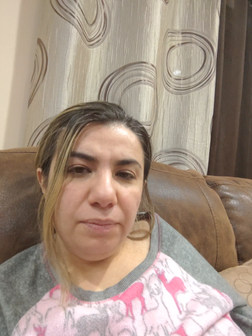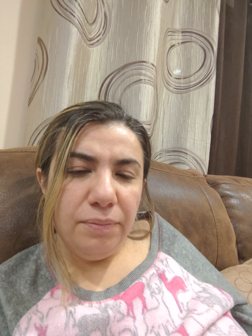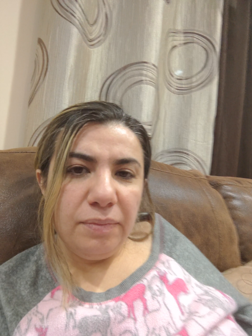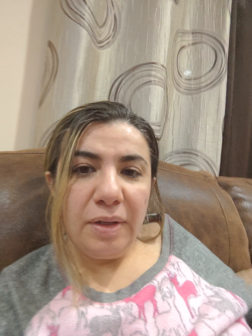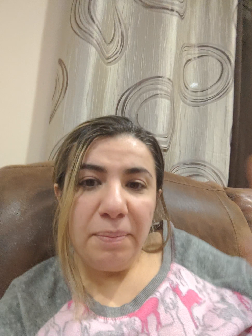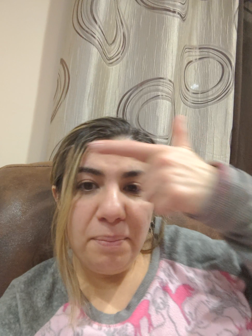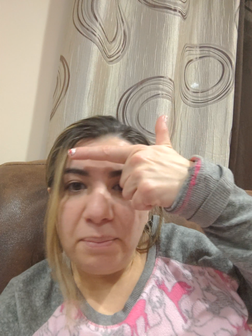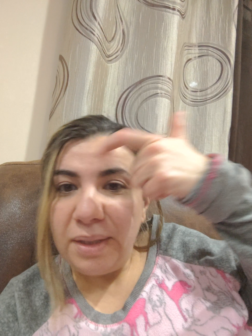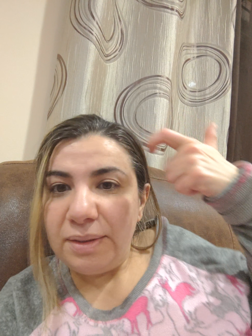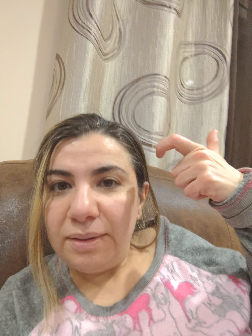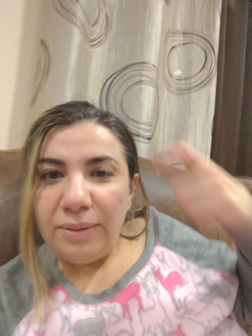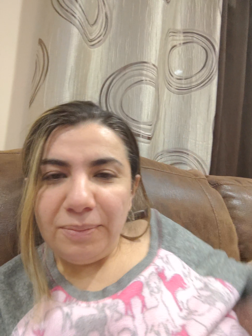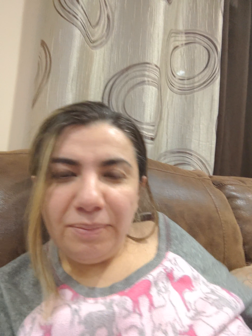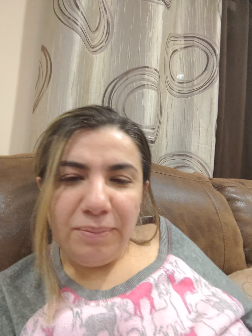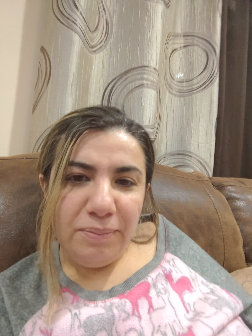because